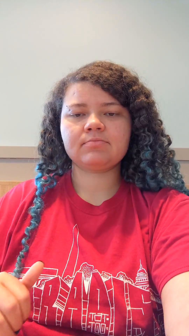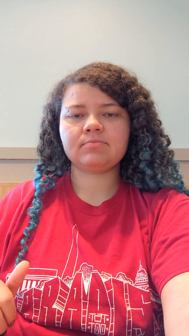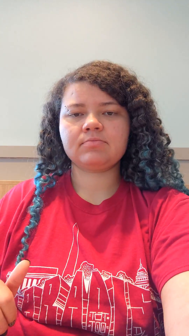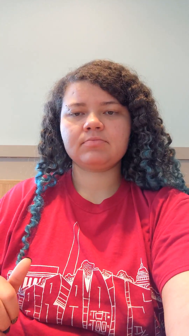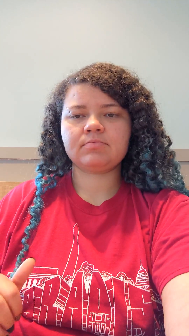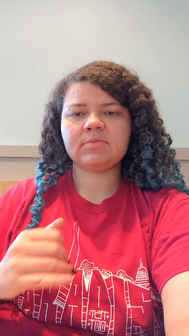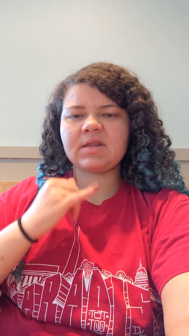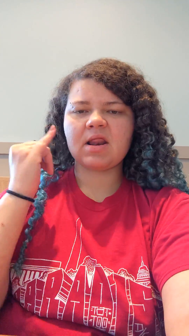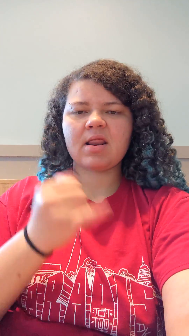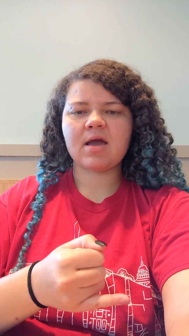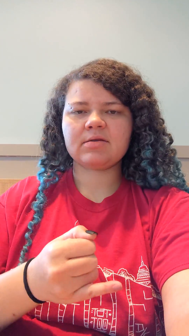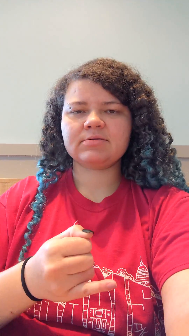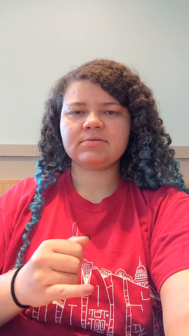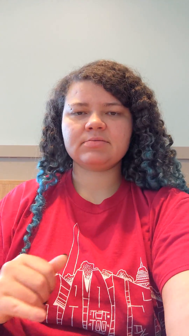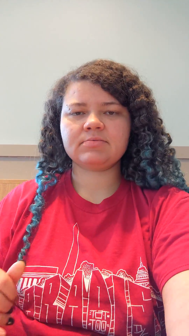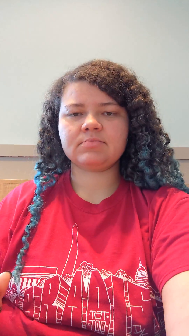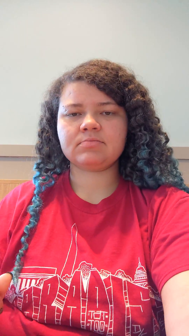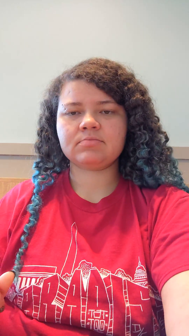last